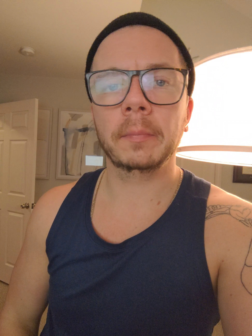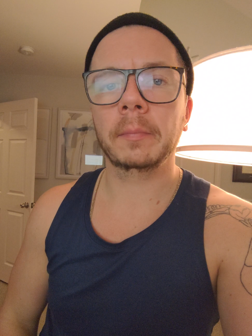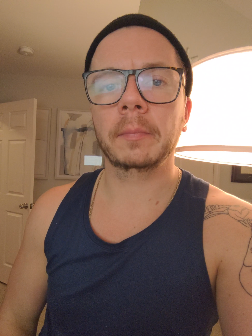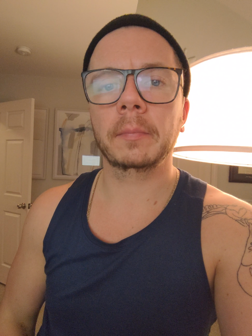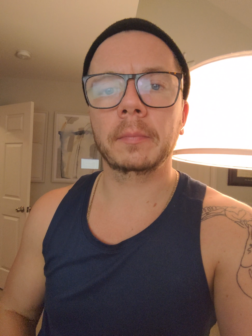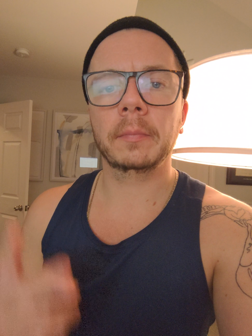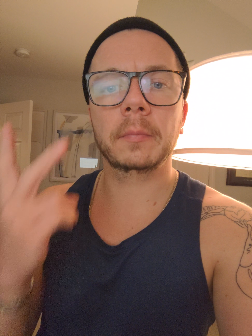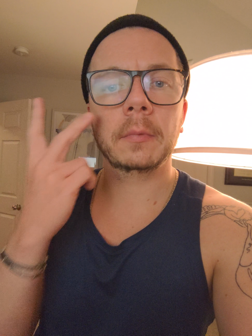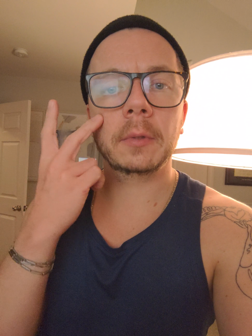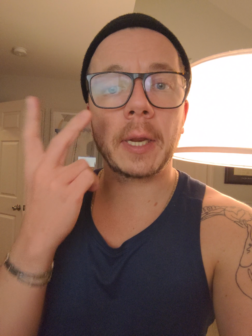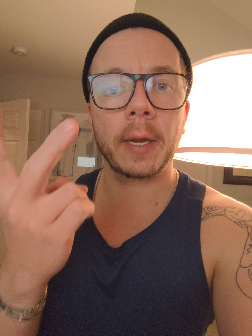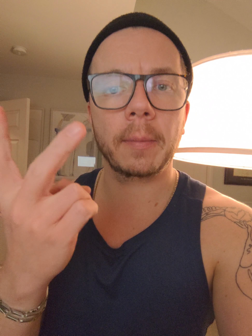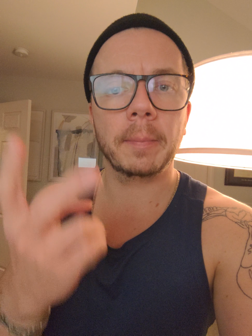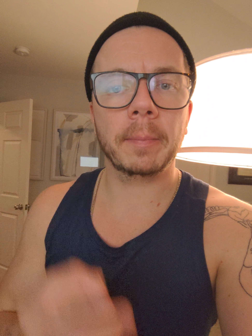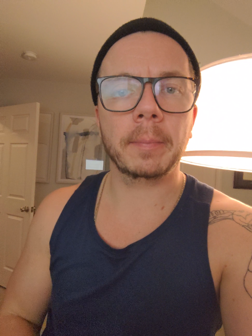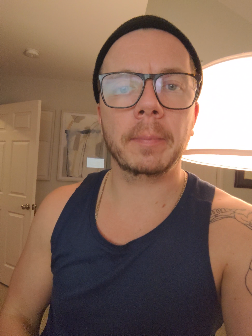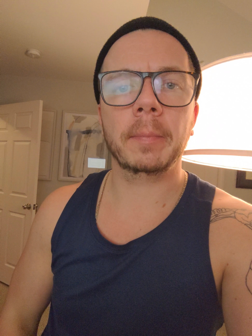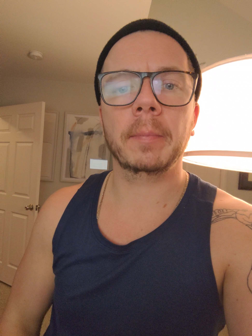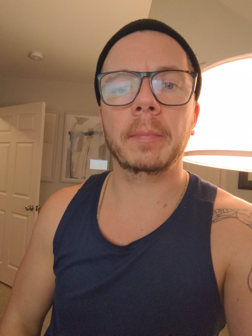see